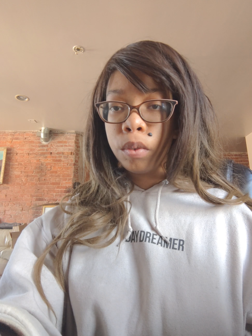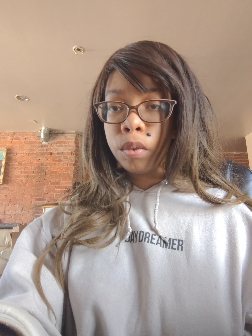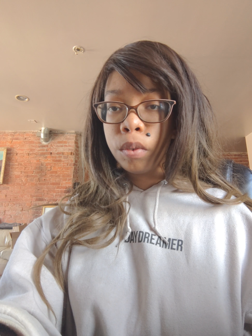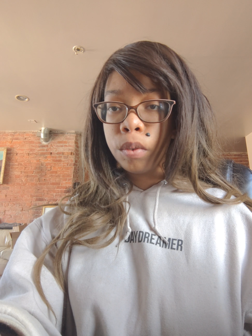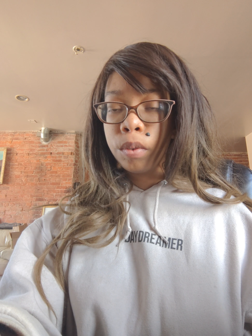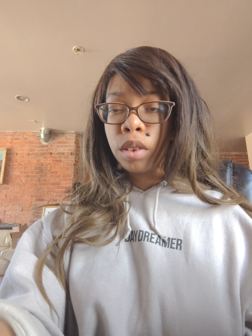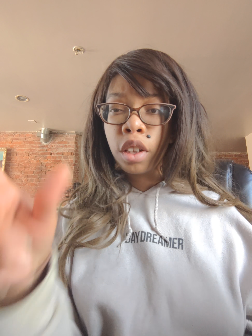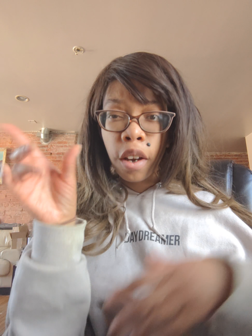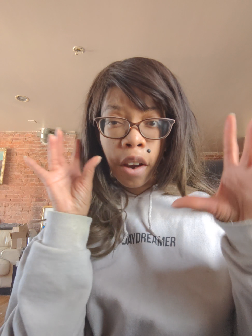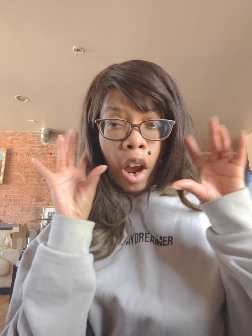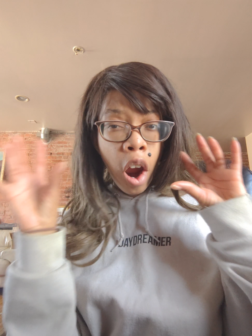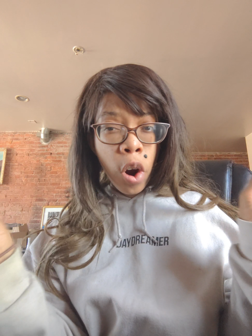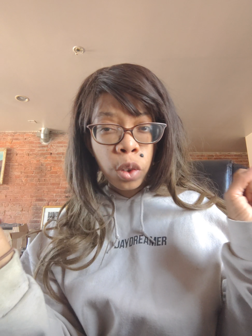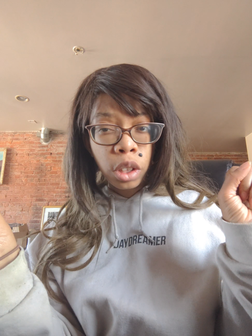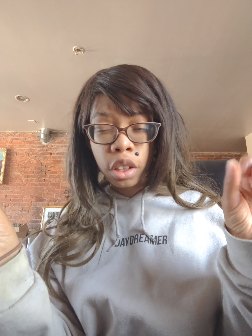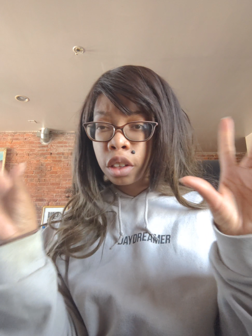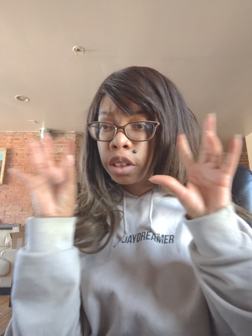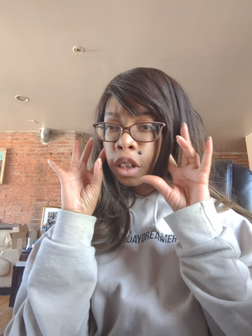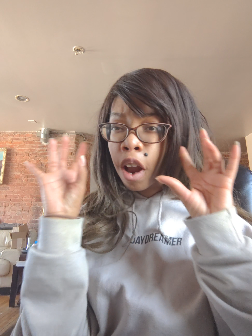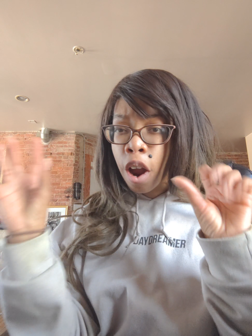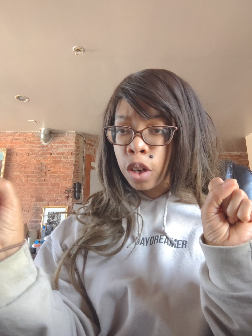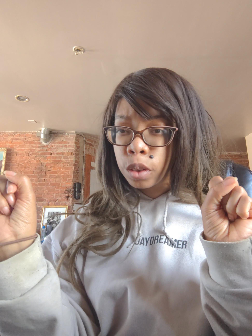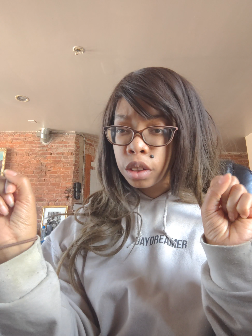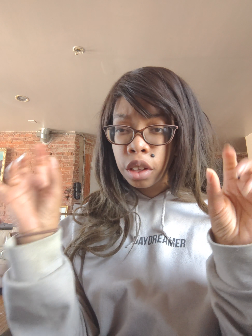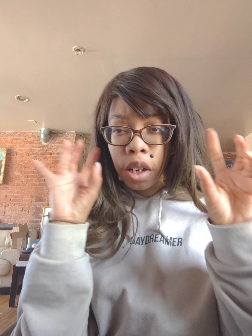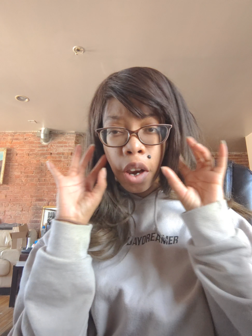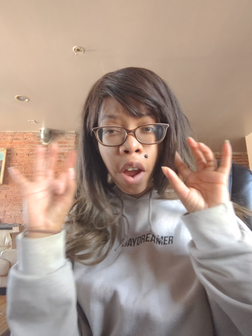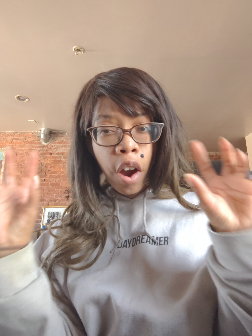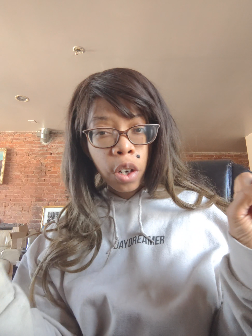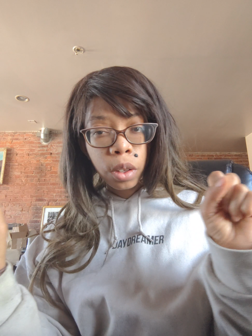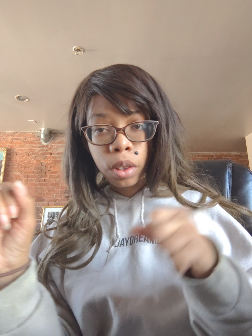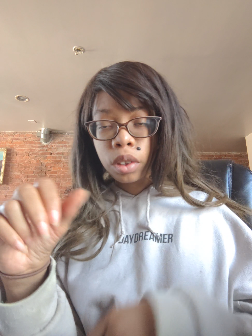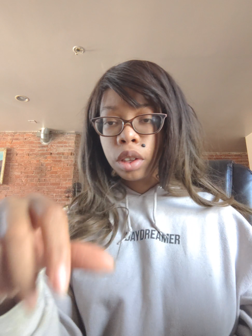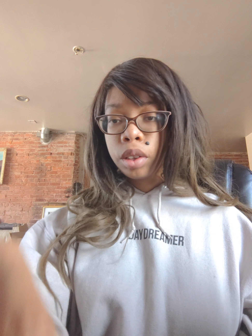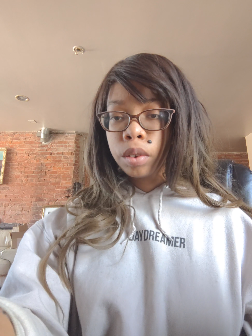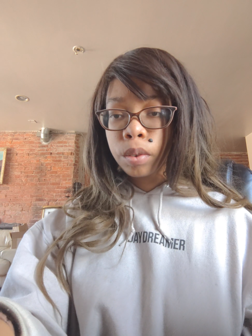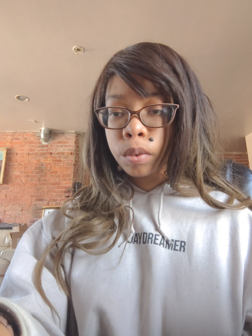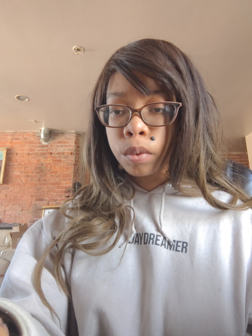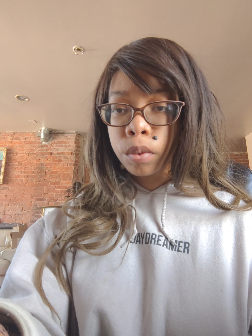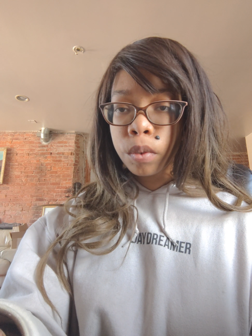loud